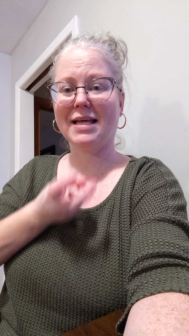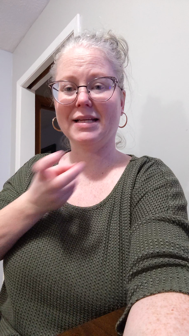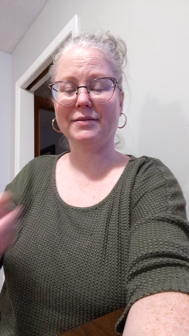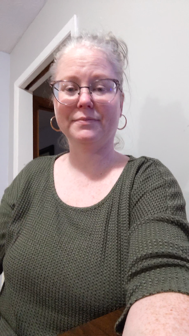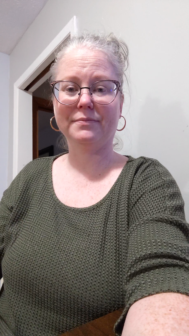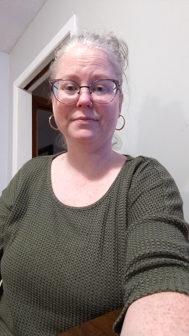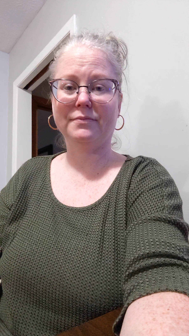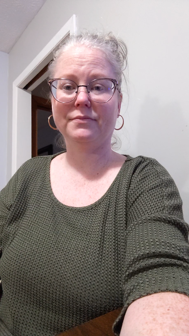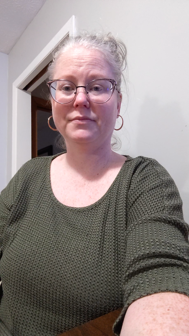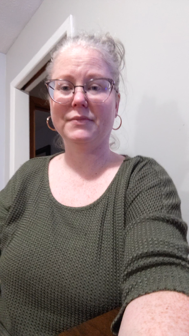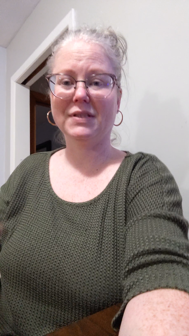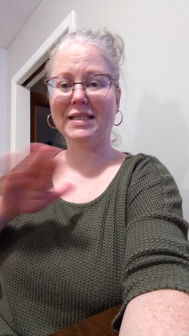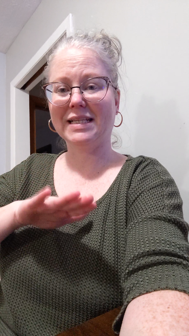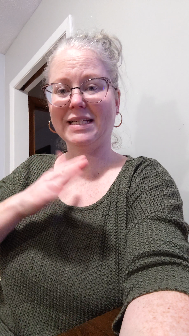kitchen